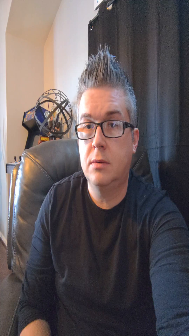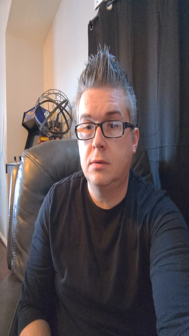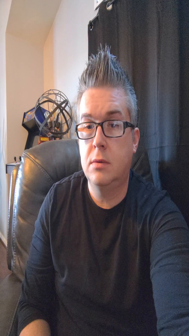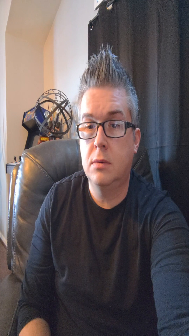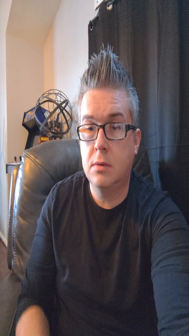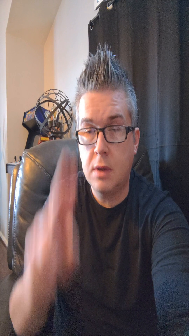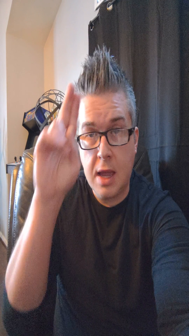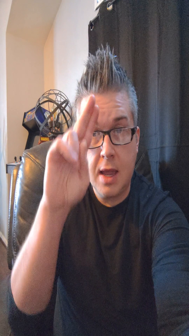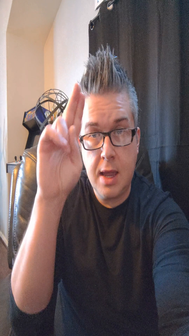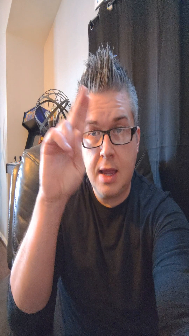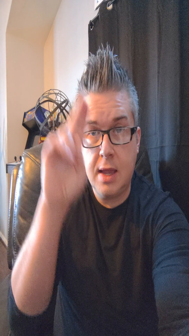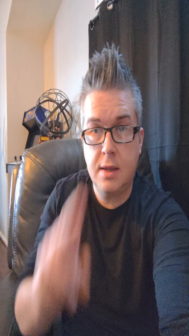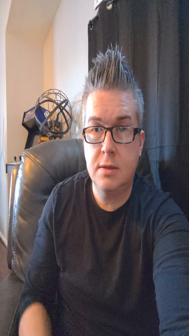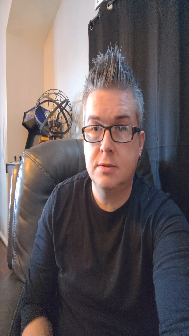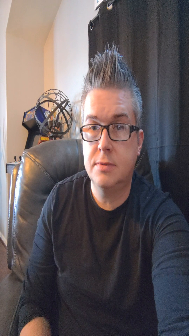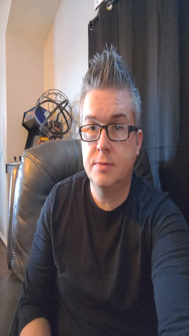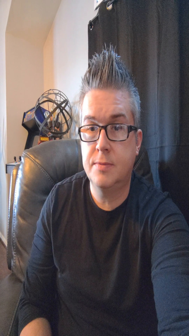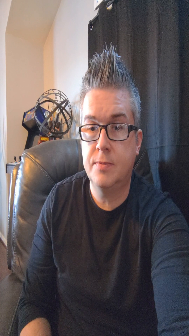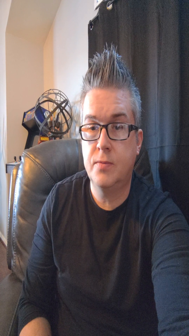uncle